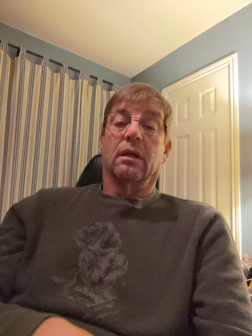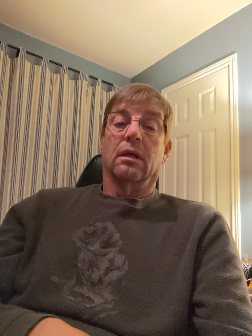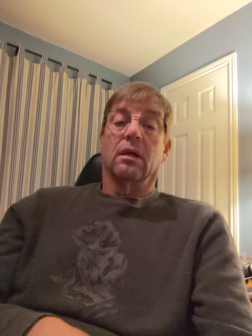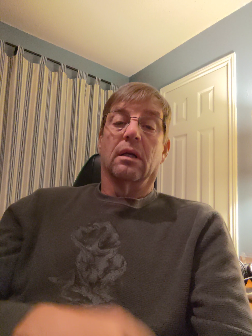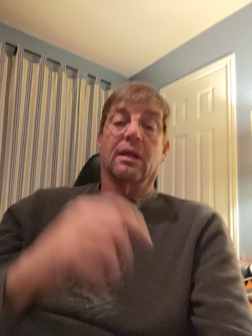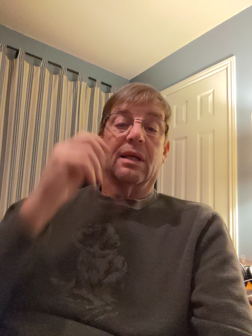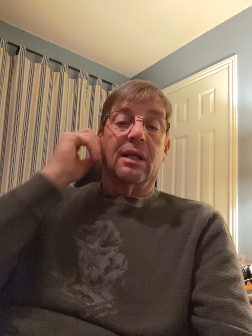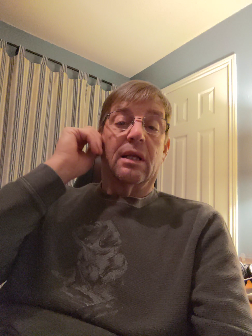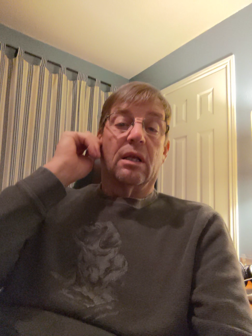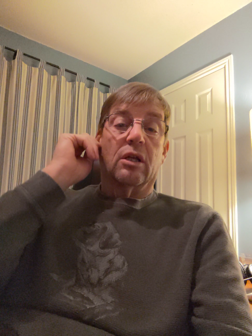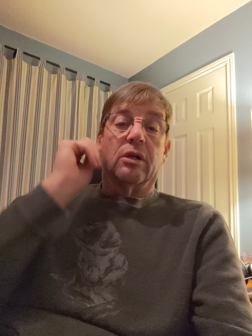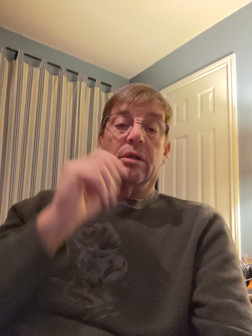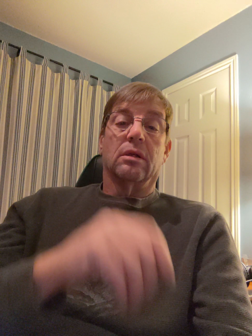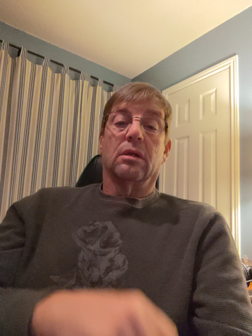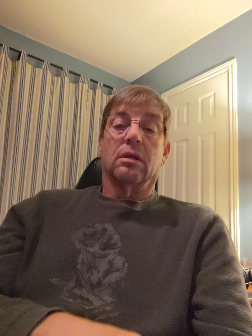ear